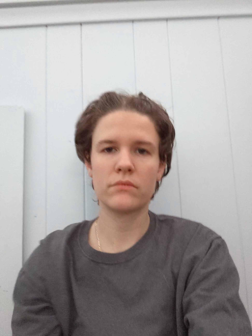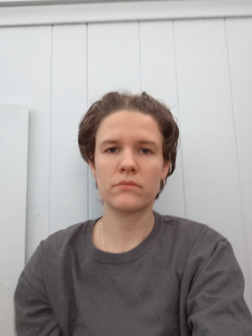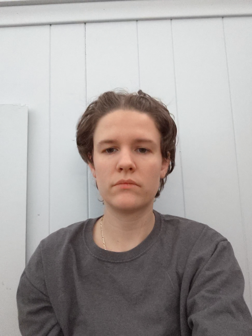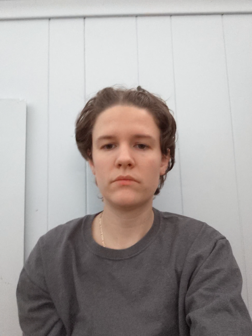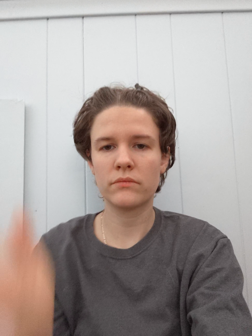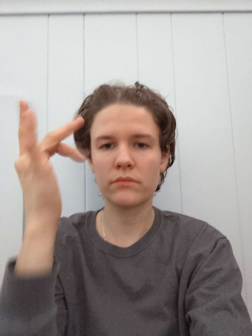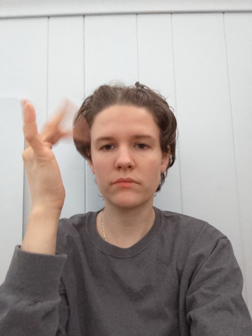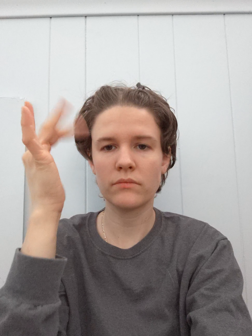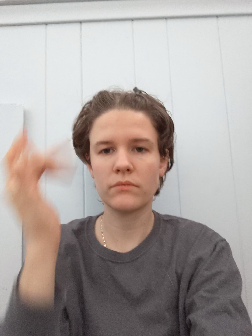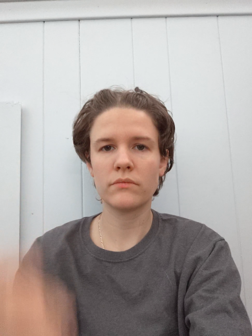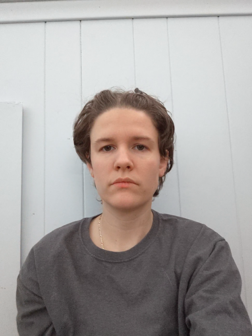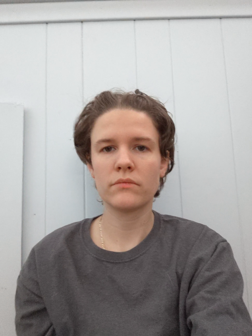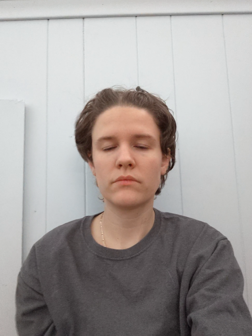why